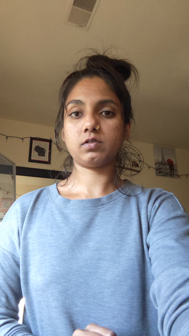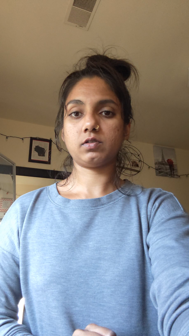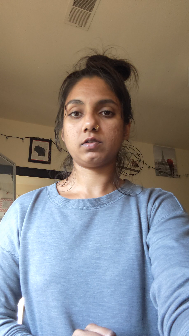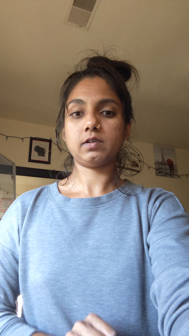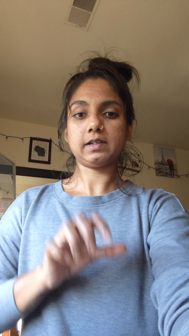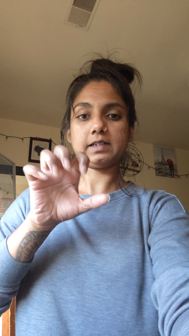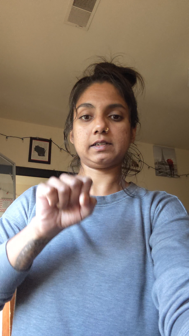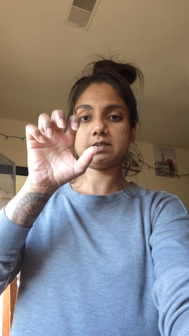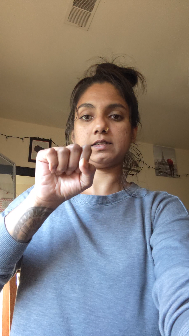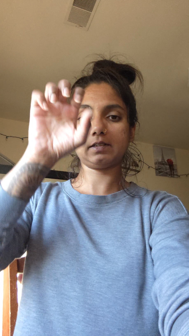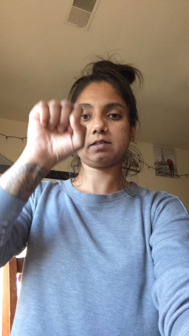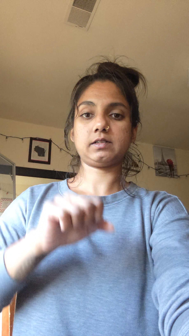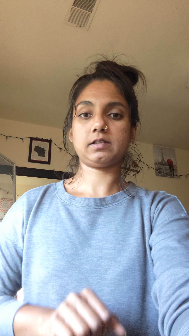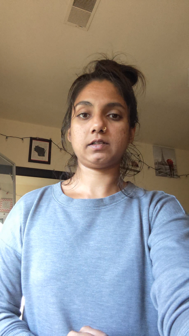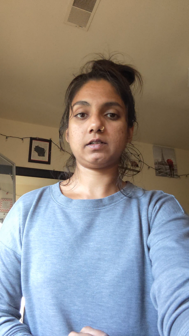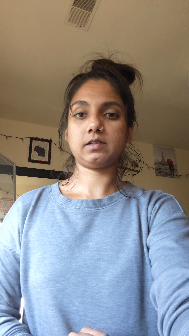ladder